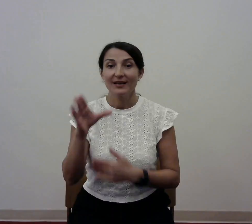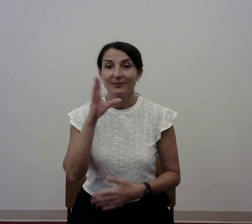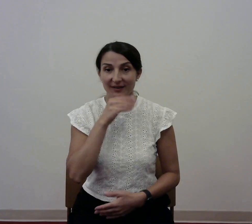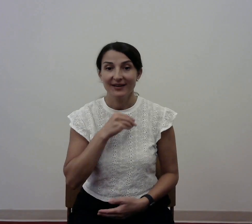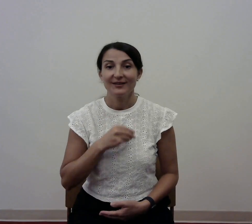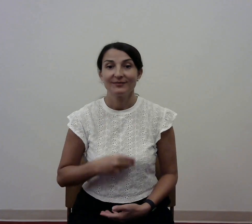bilər